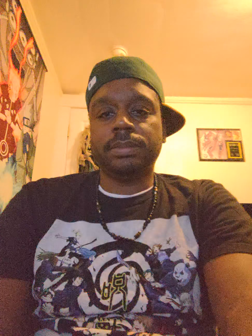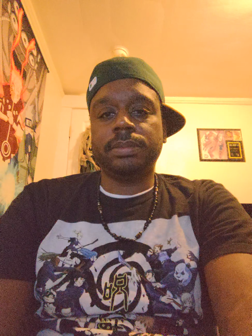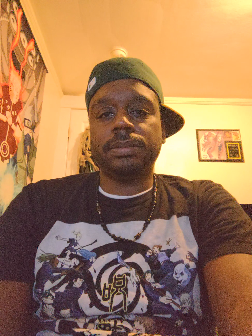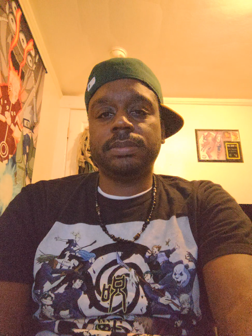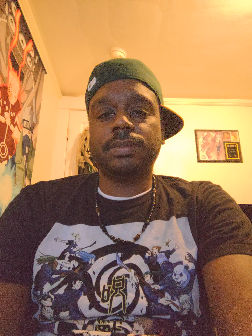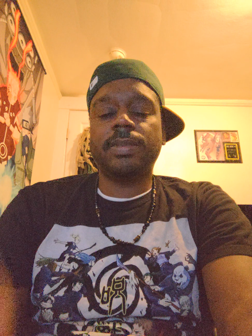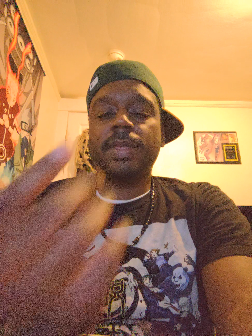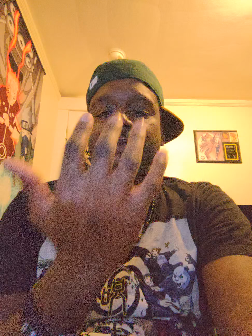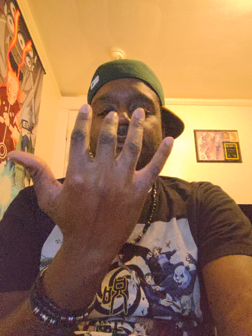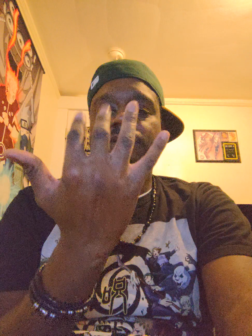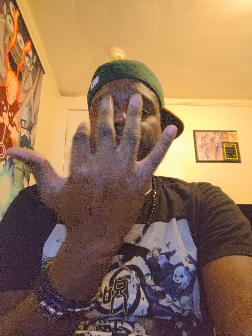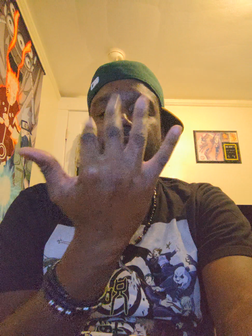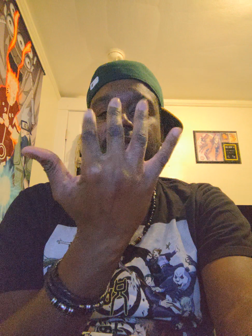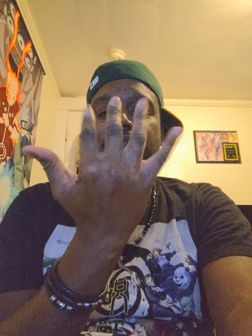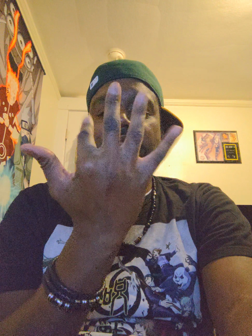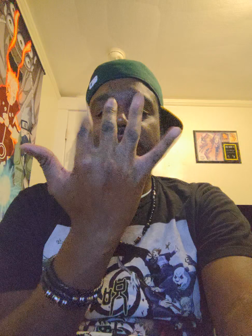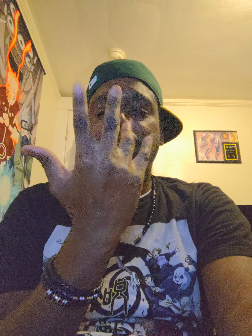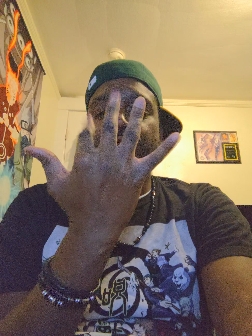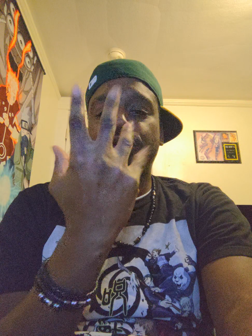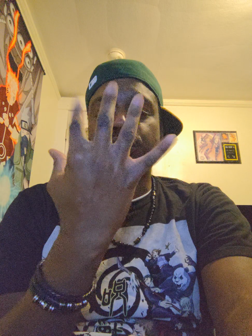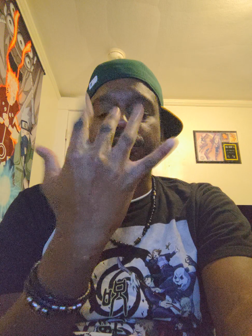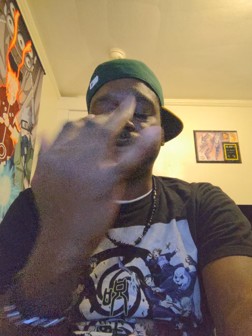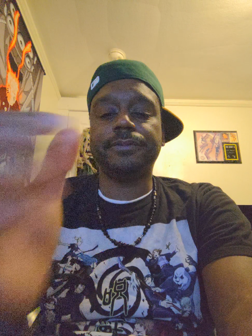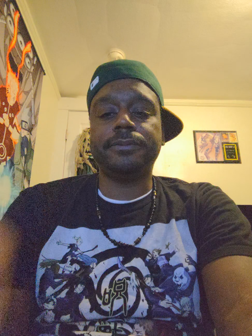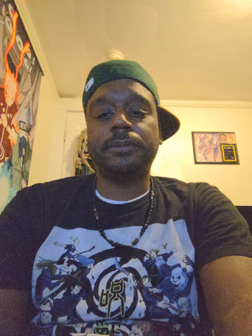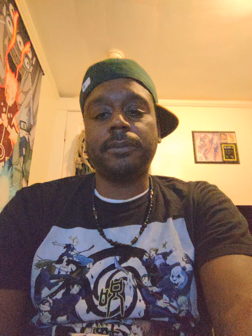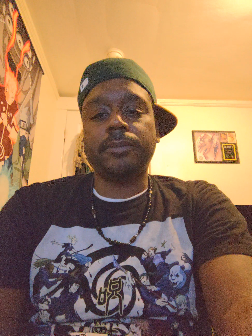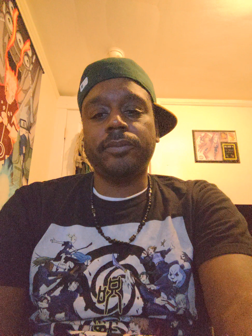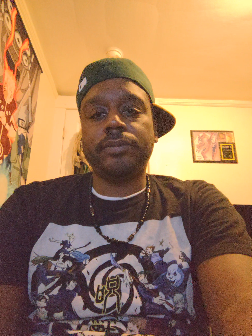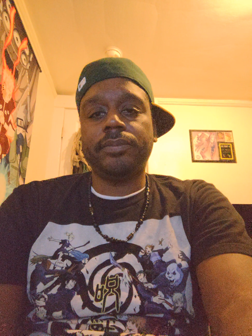finger